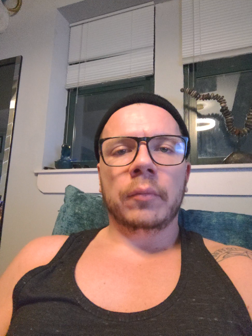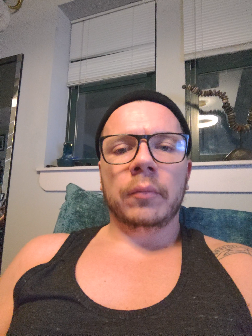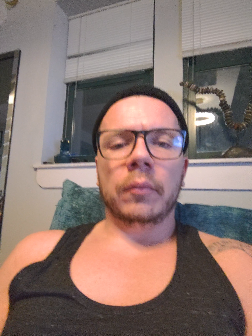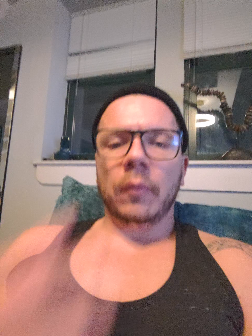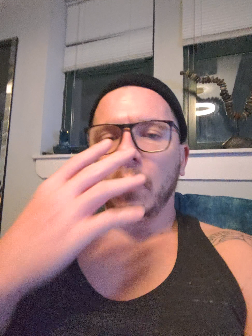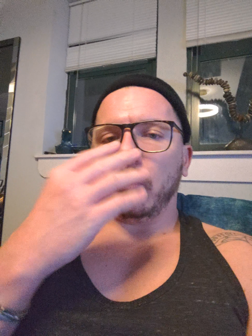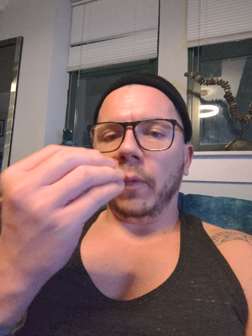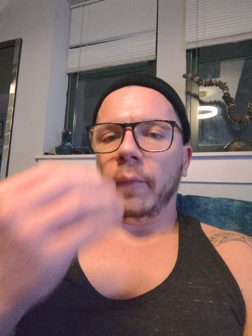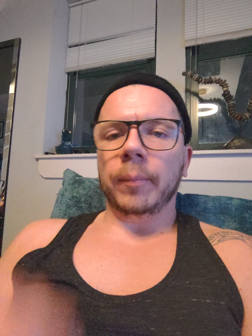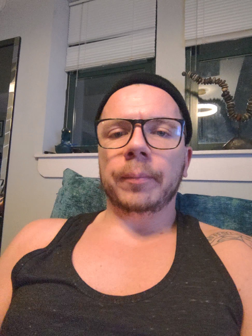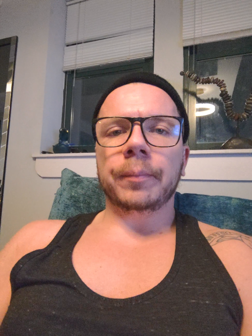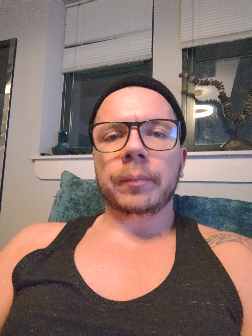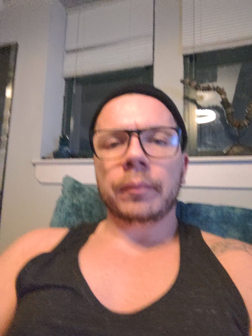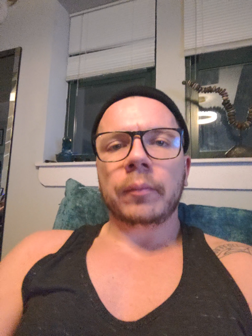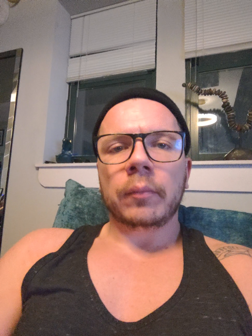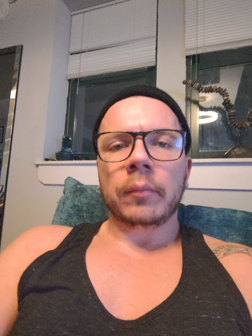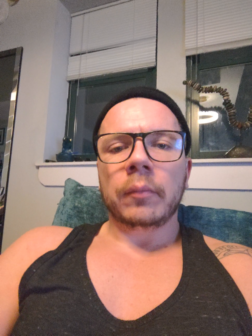wolf